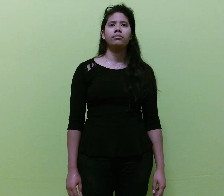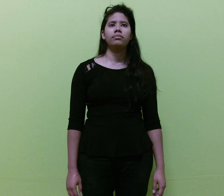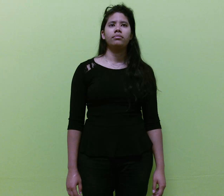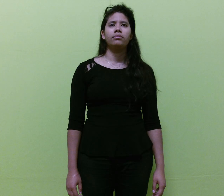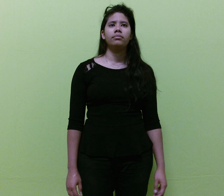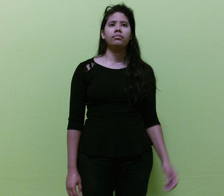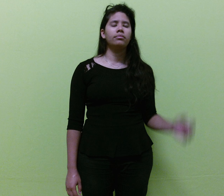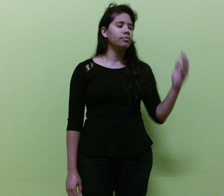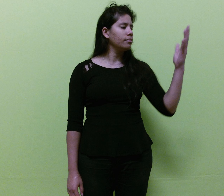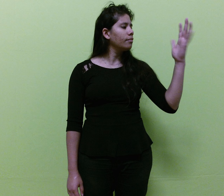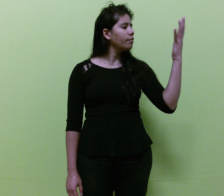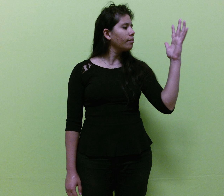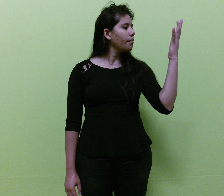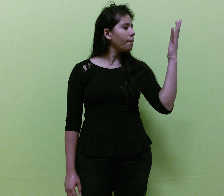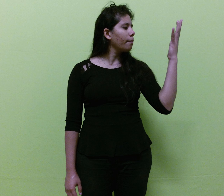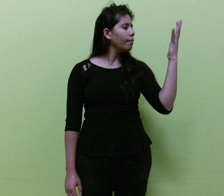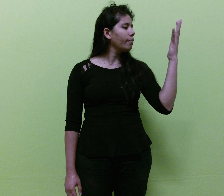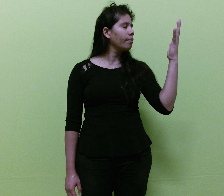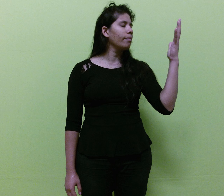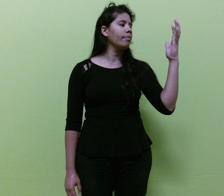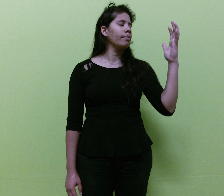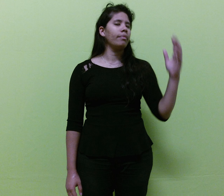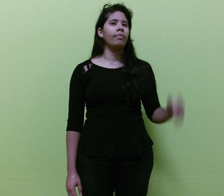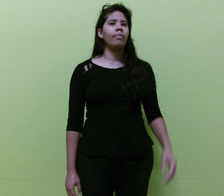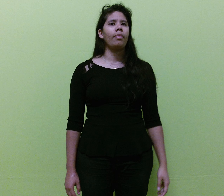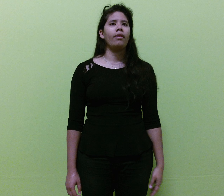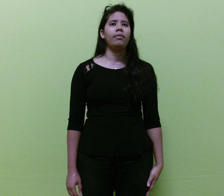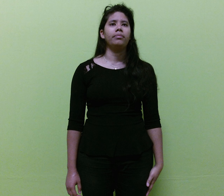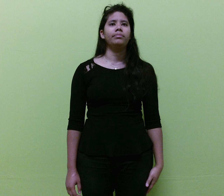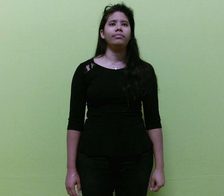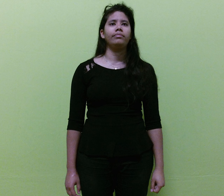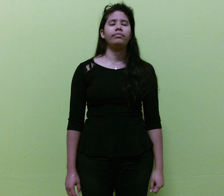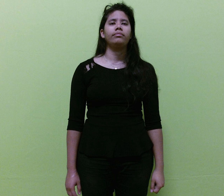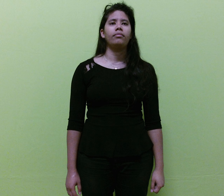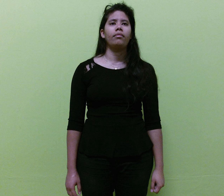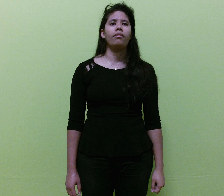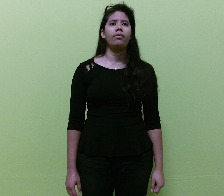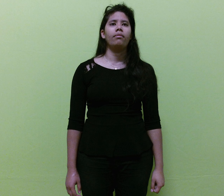espelho